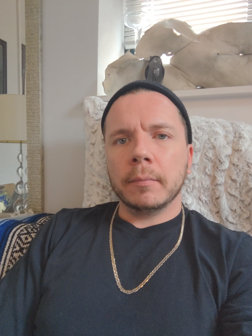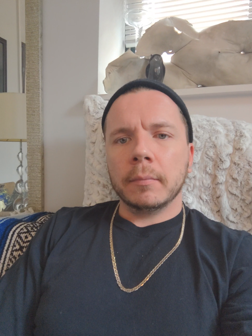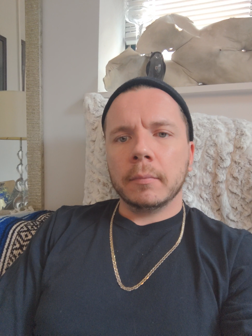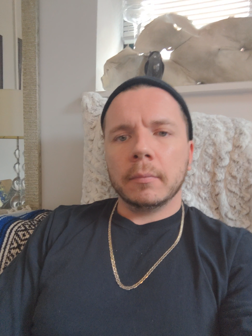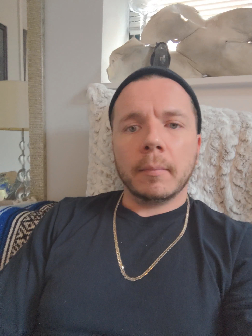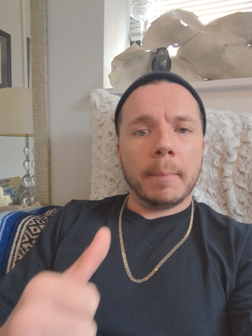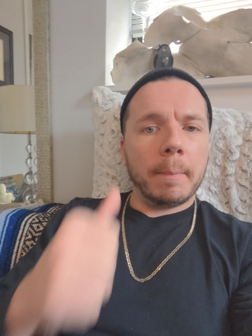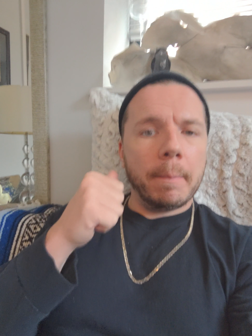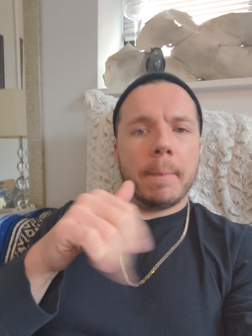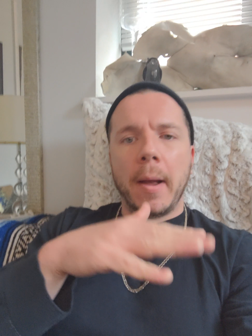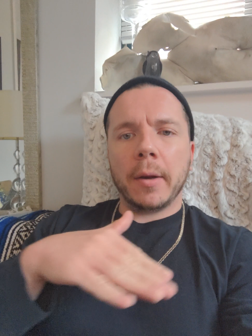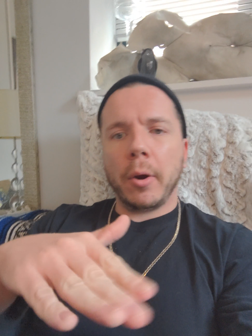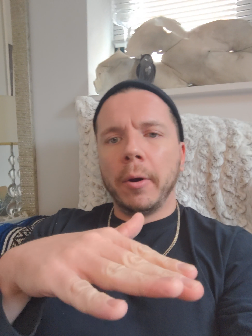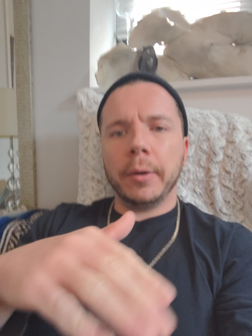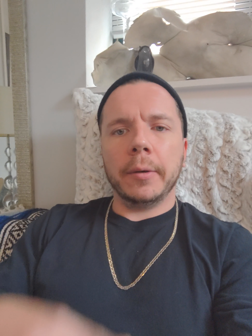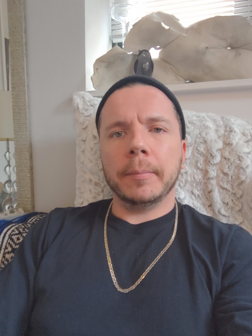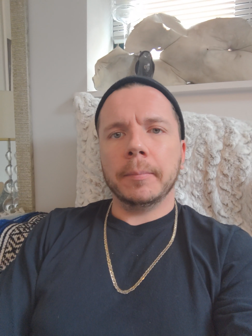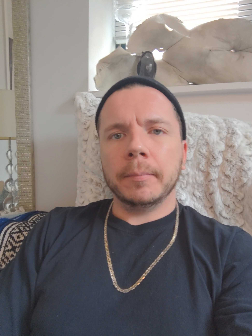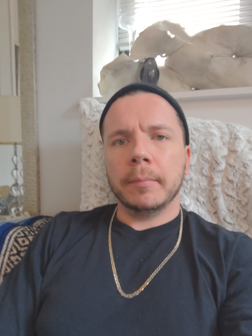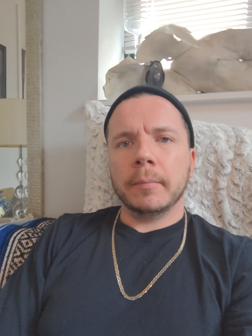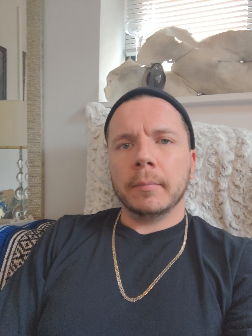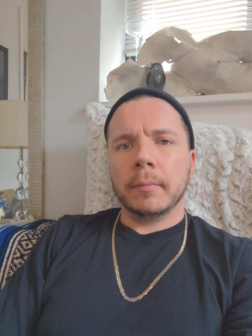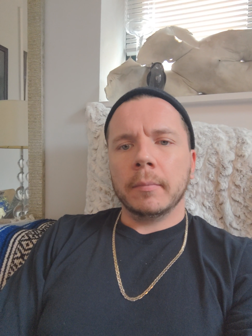backyard